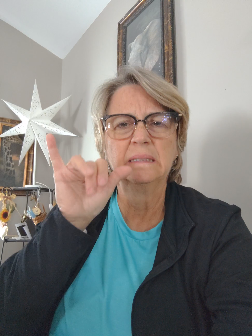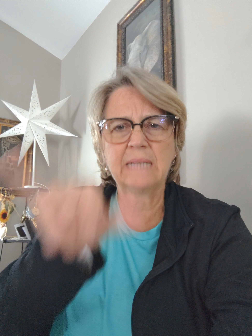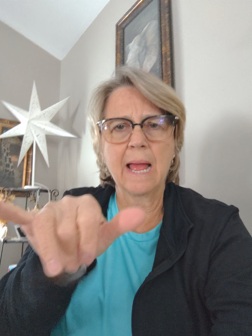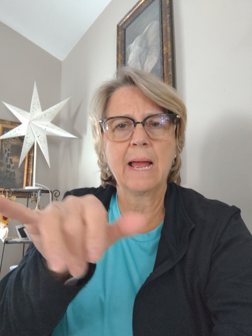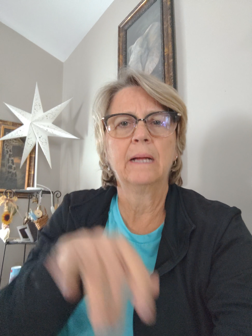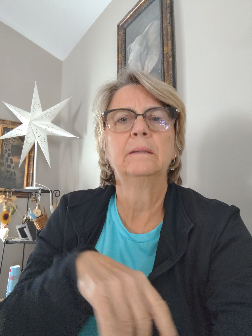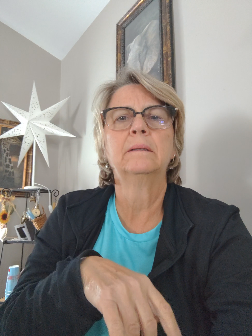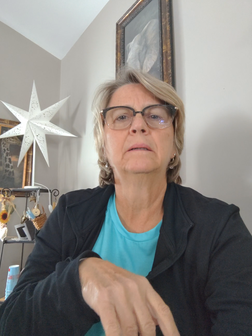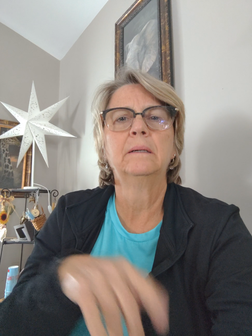stay